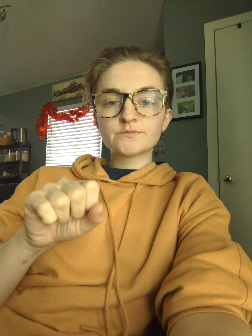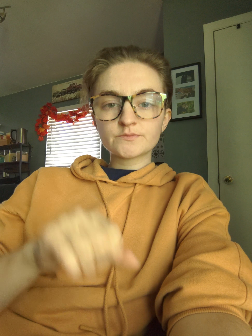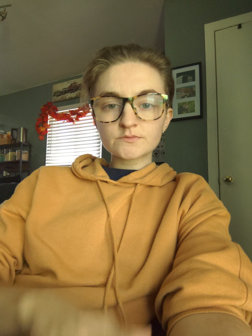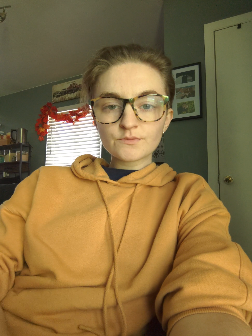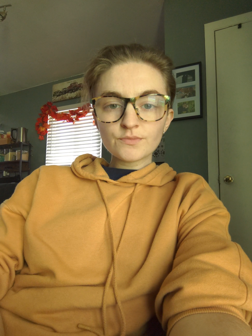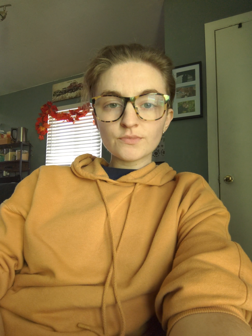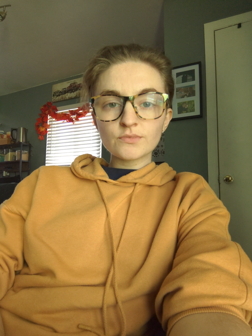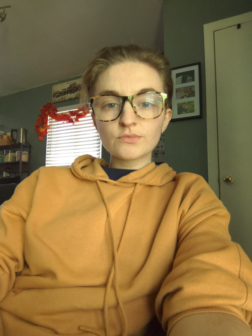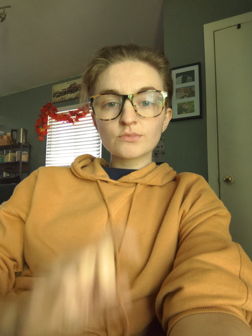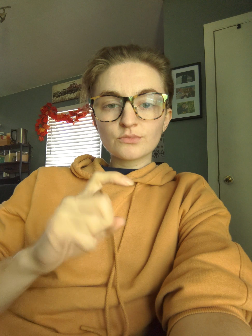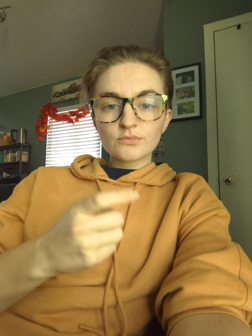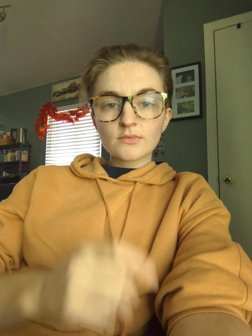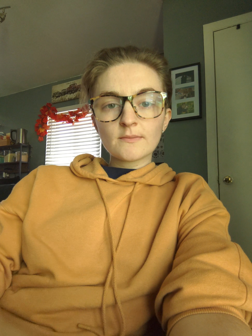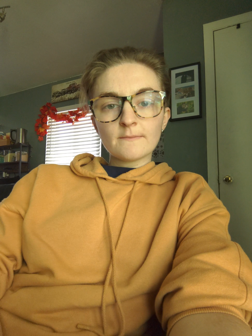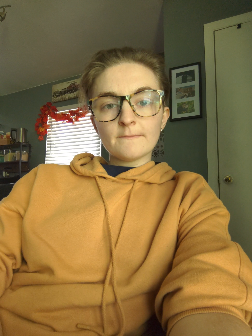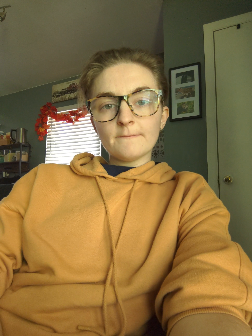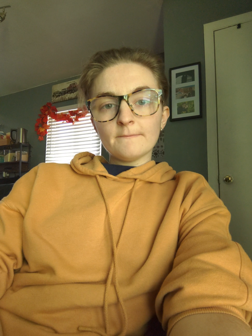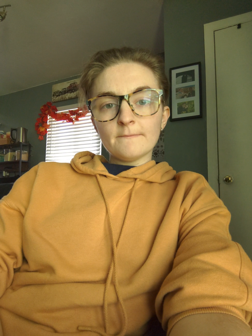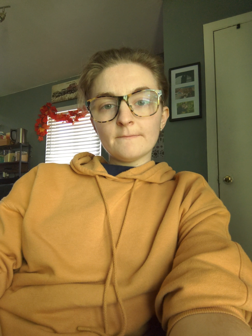friend